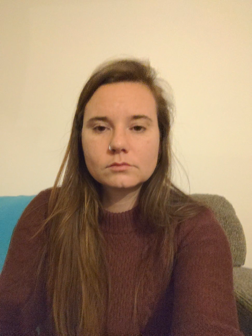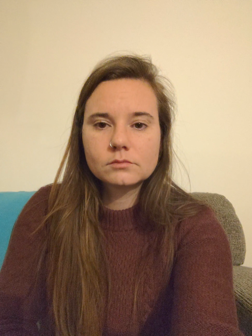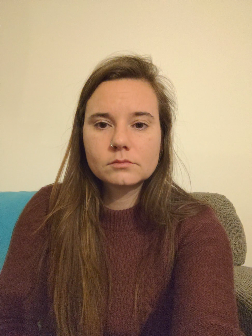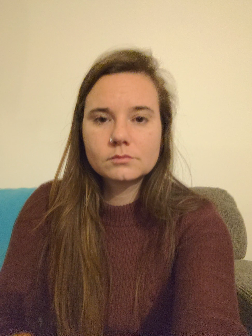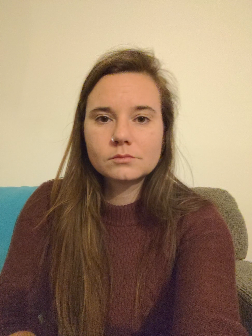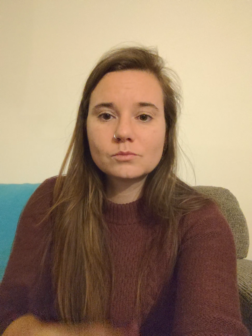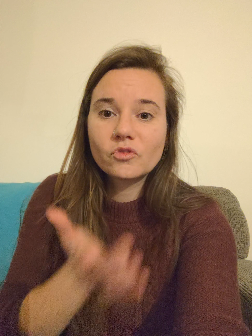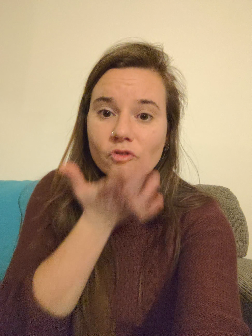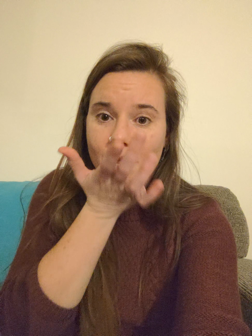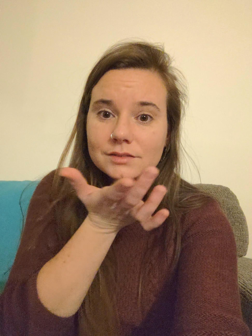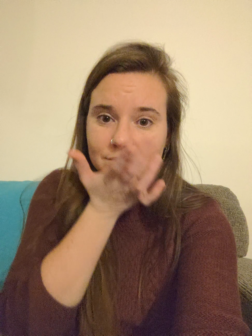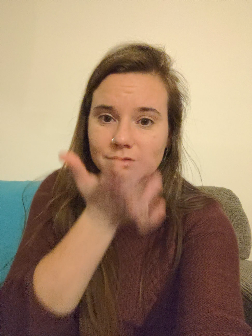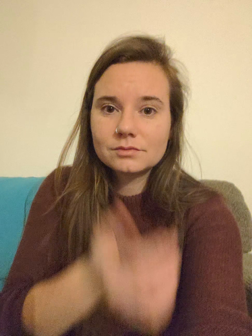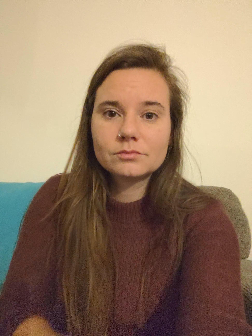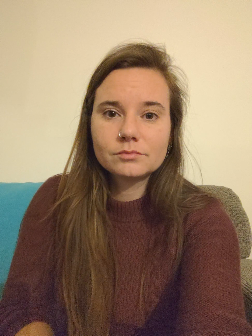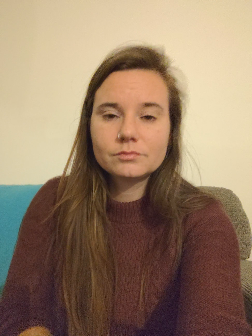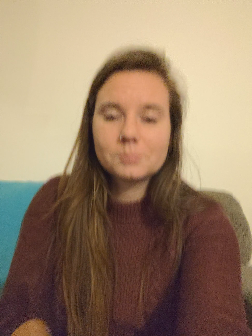grass